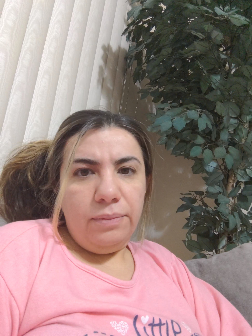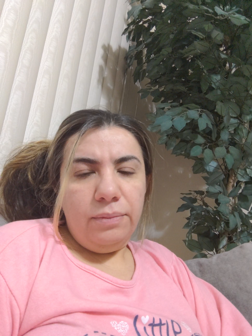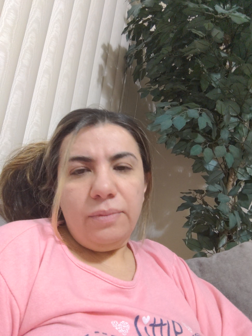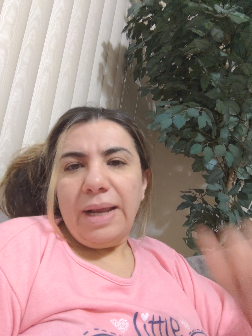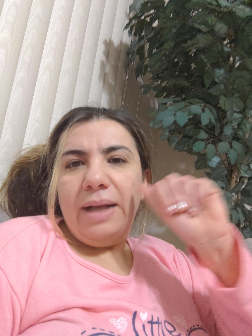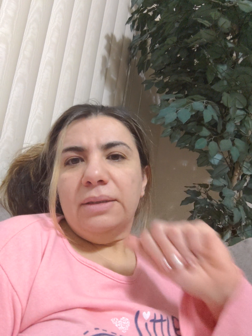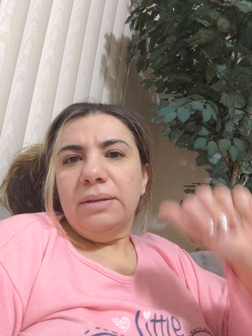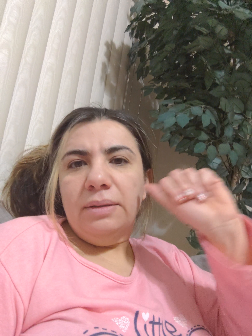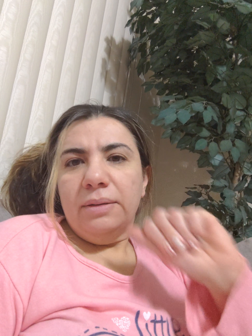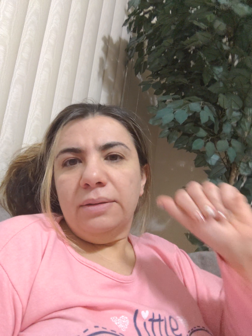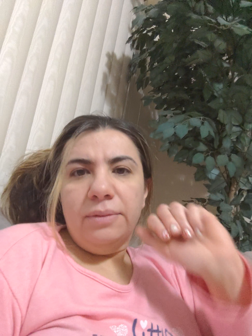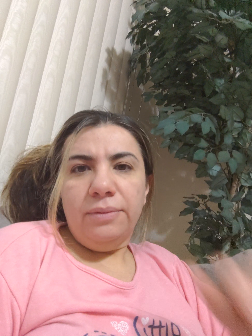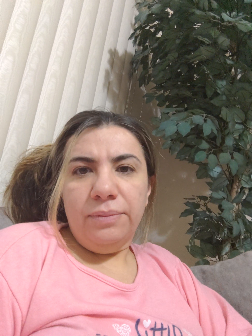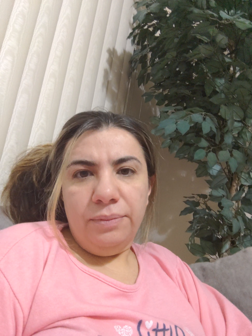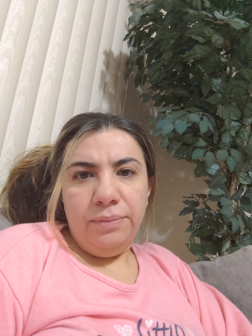aunt